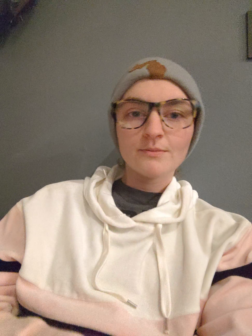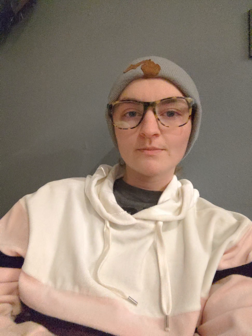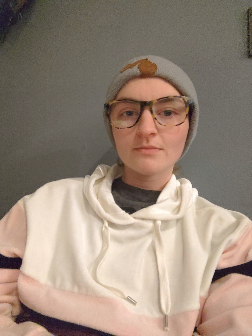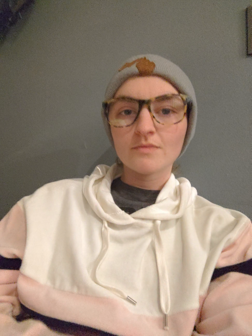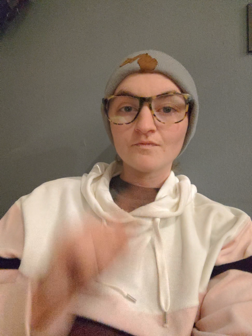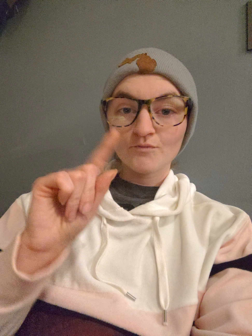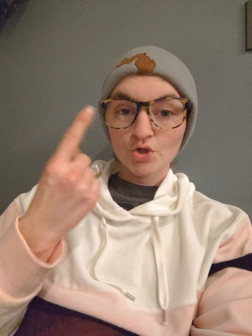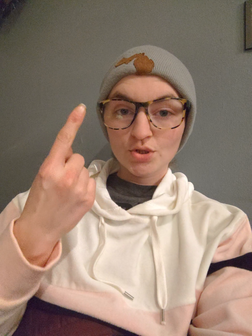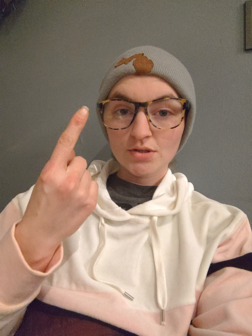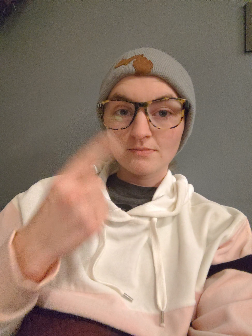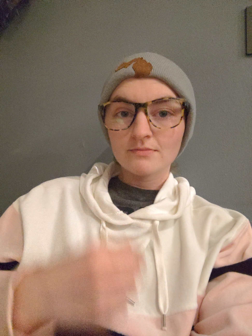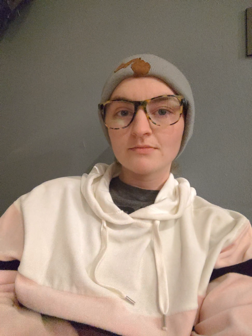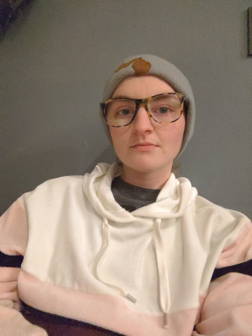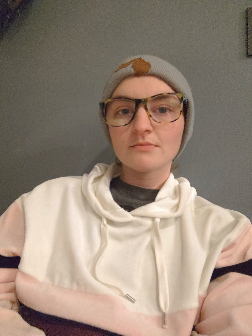first